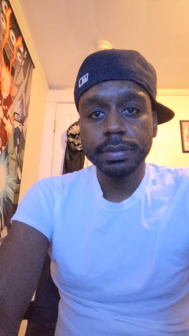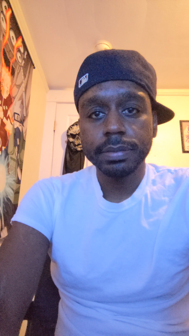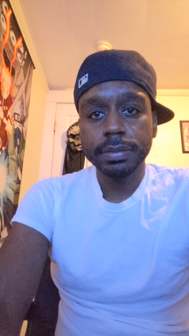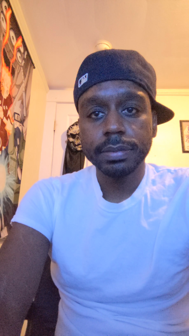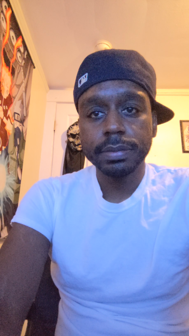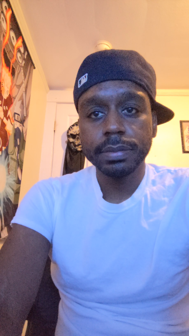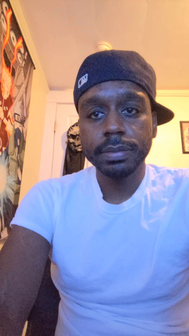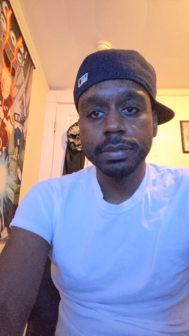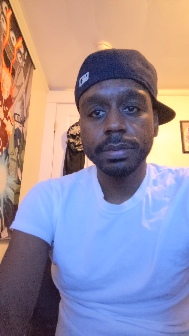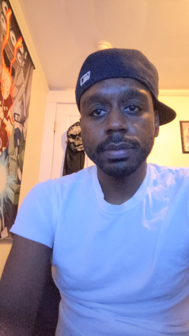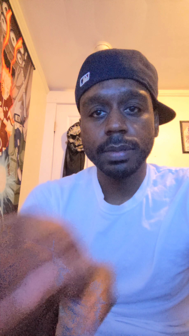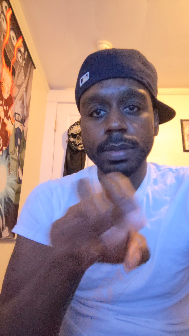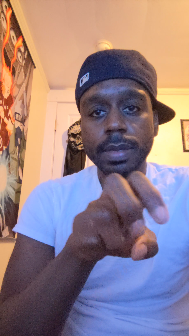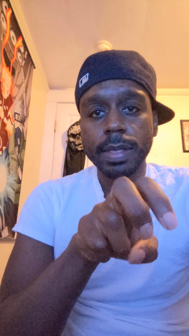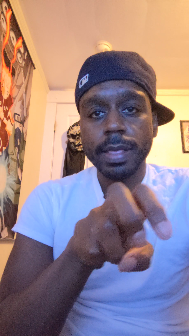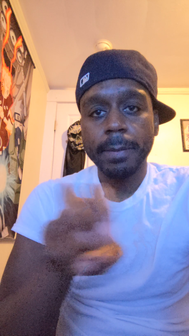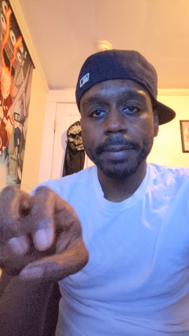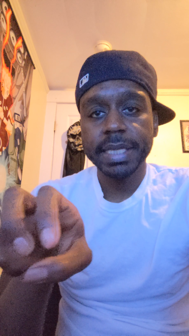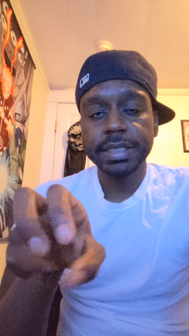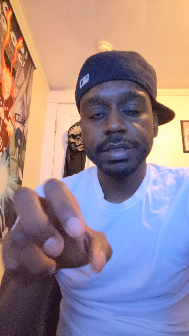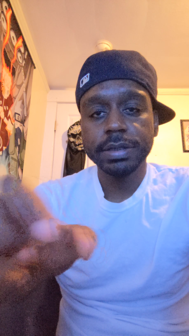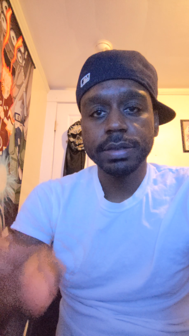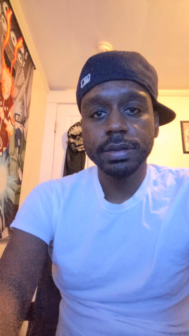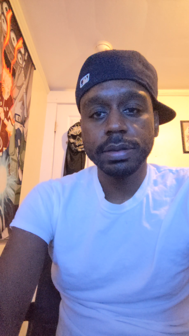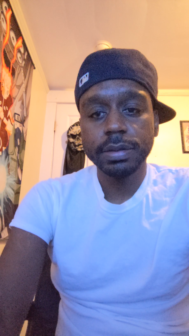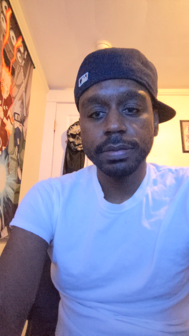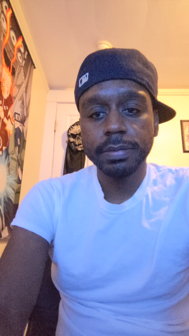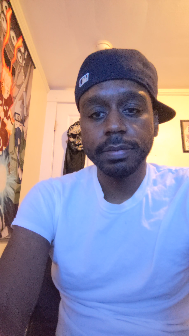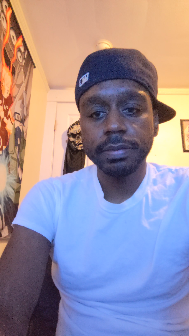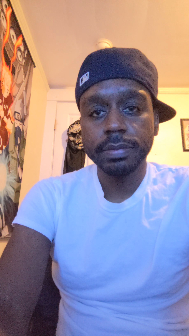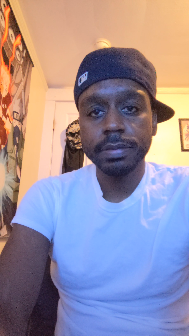bench